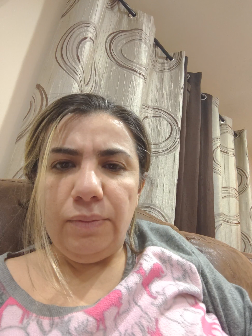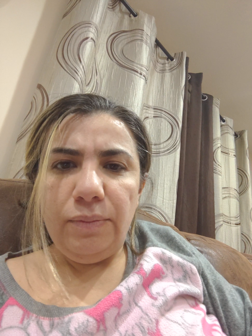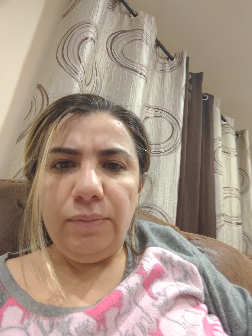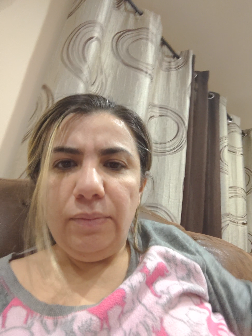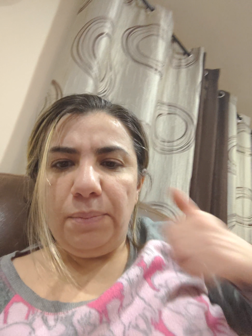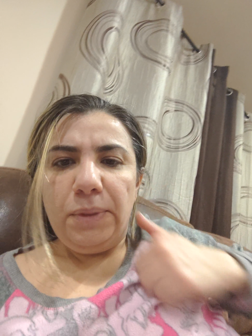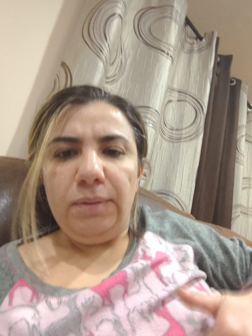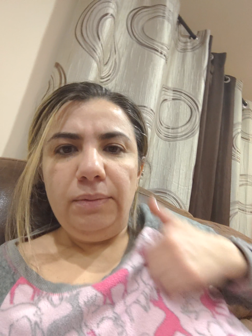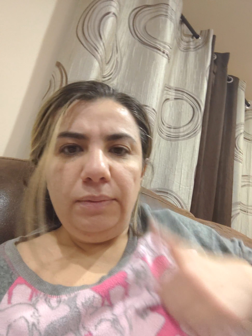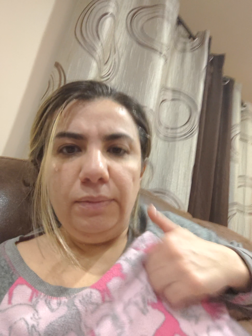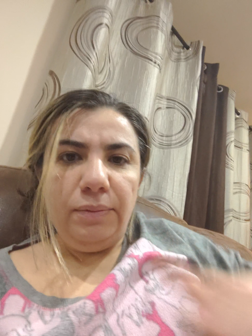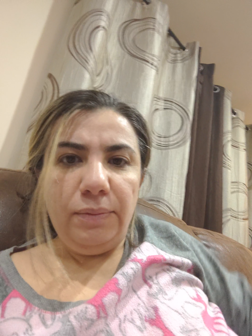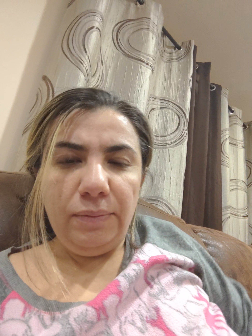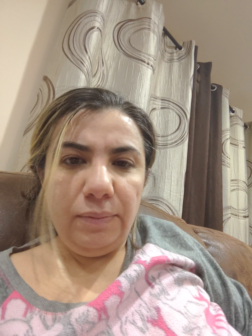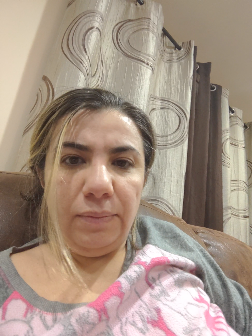bath